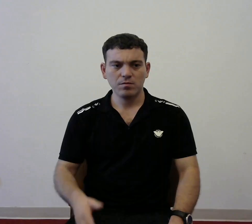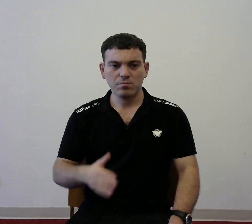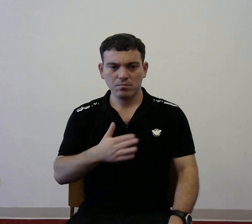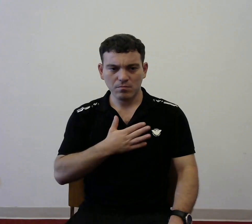mən